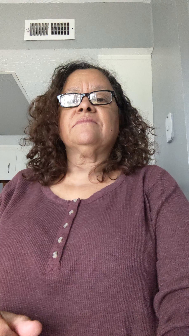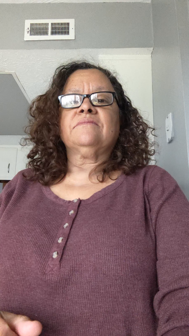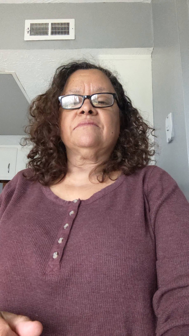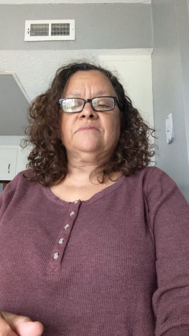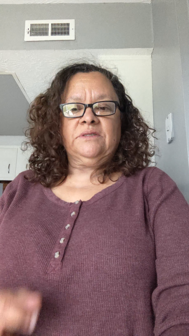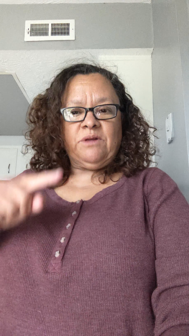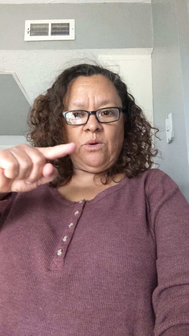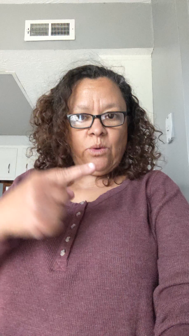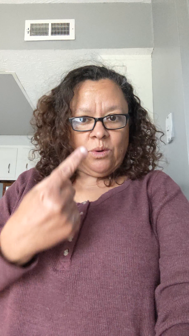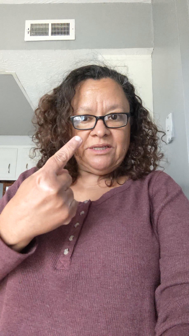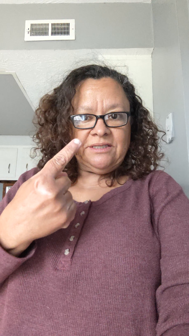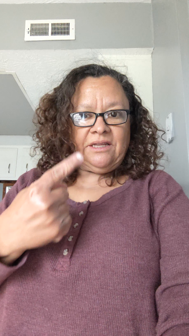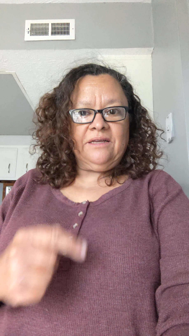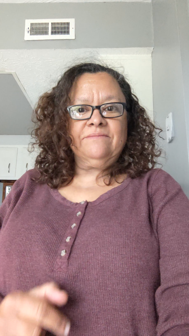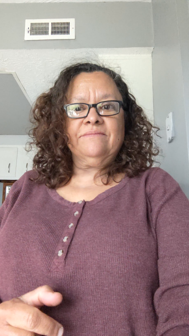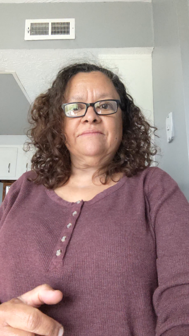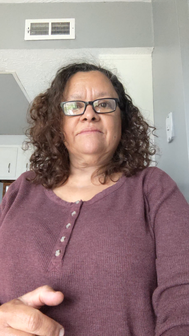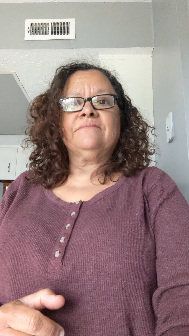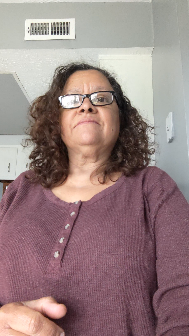hurt